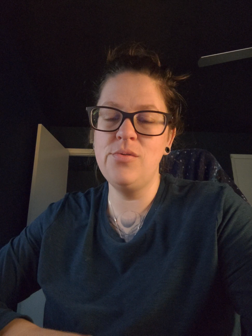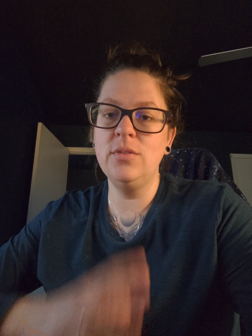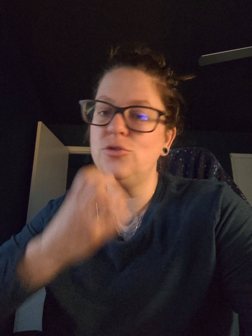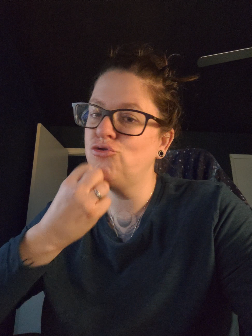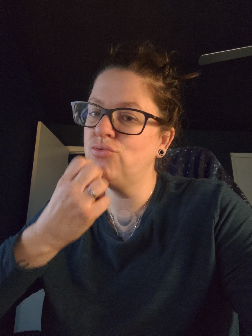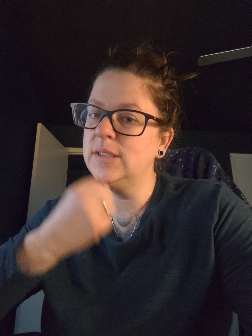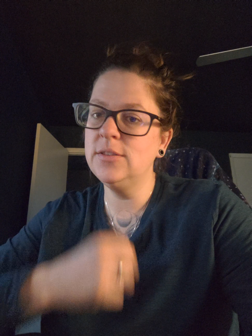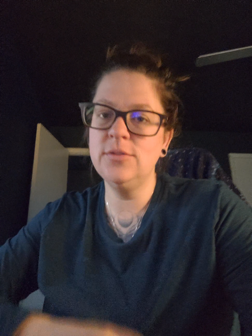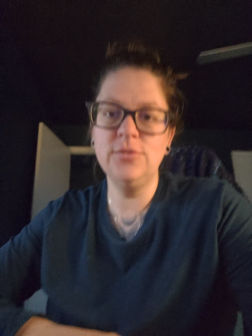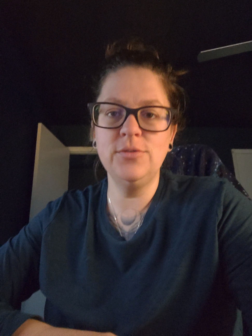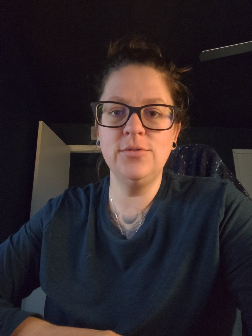underwear